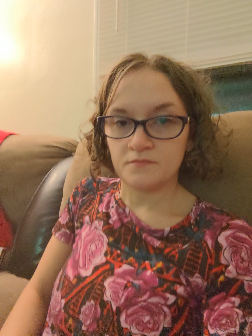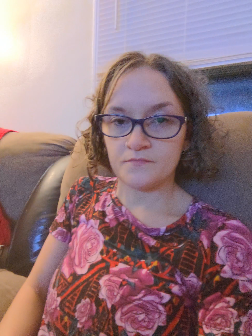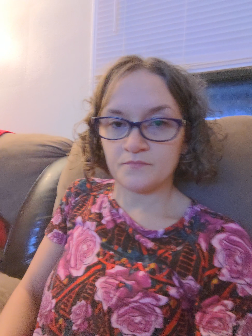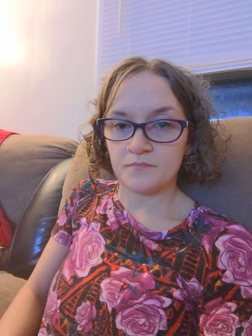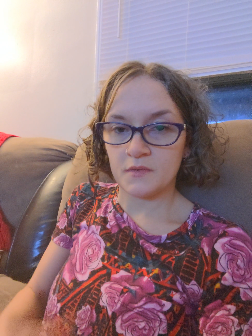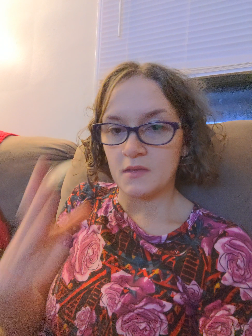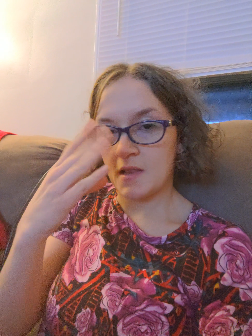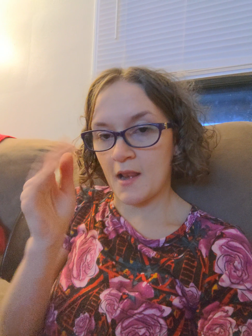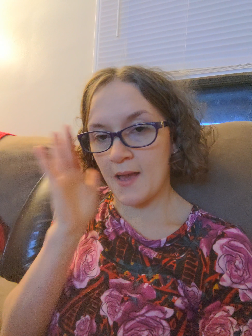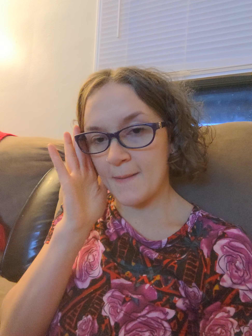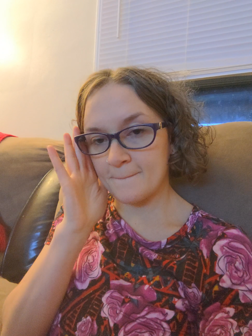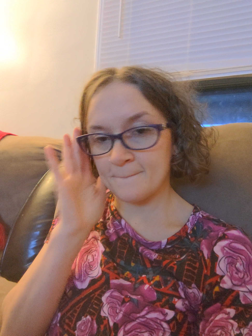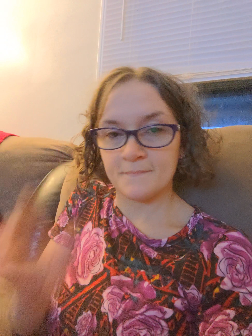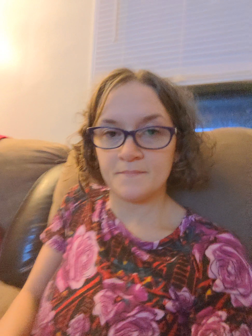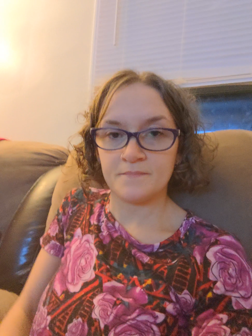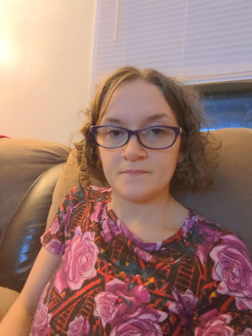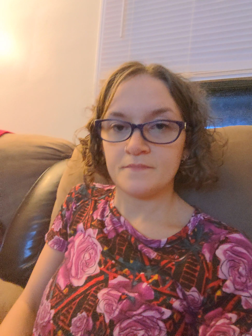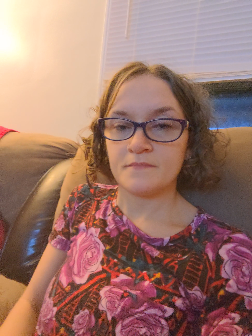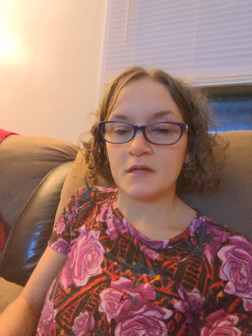nap